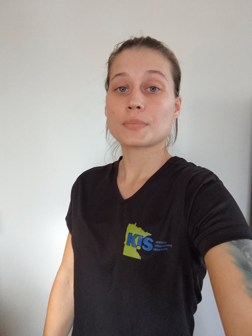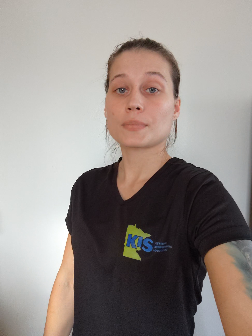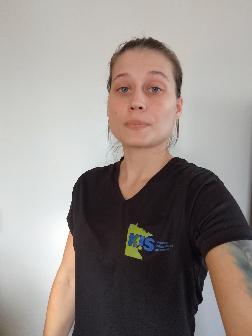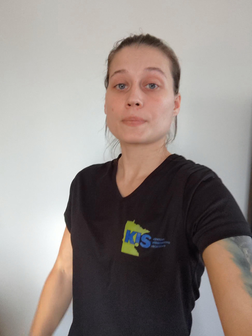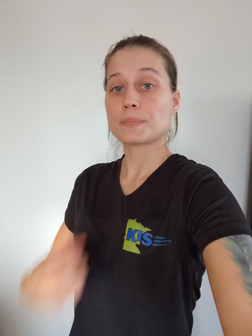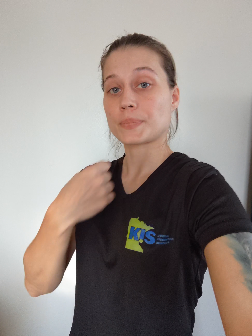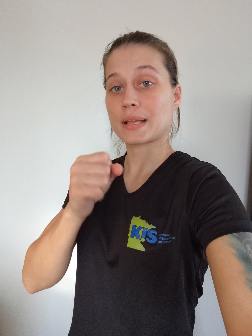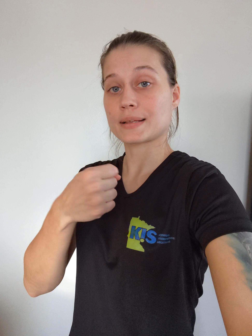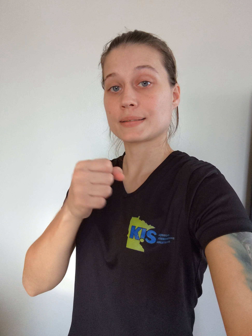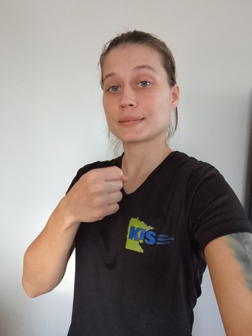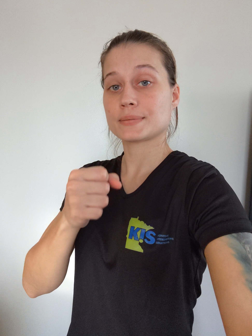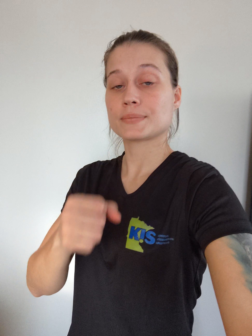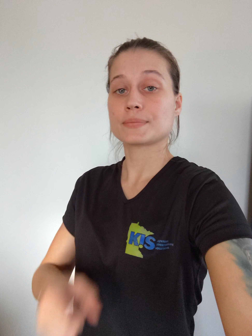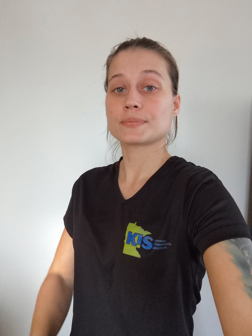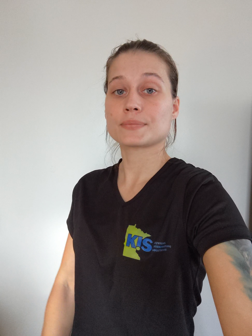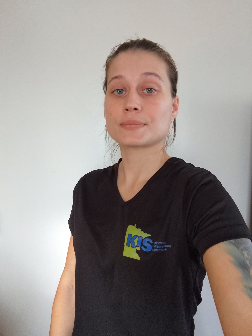make